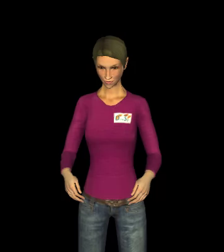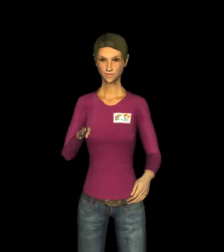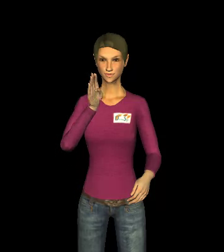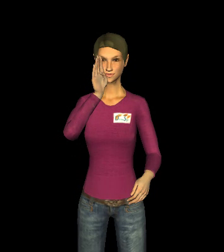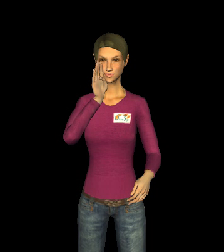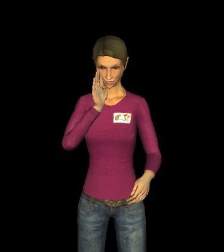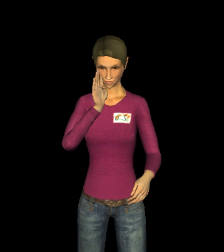من فضلك